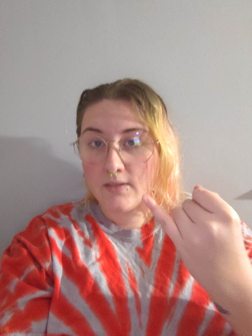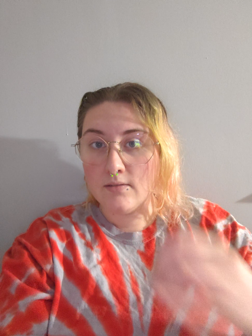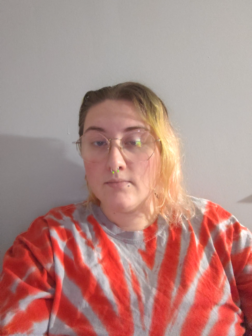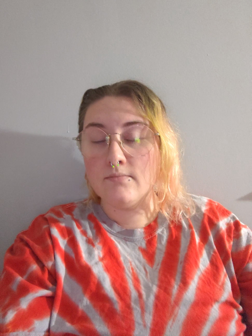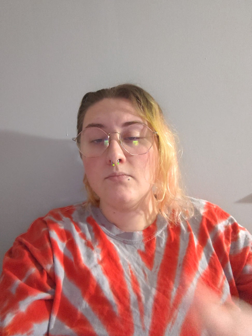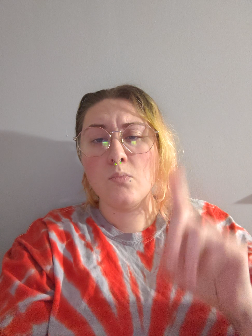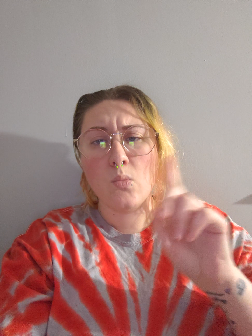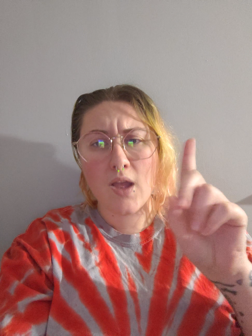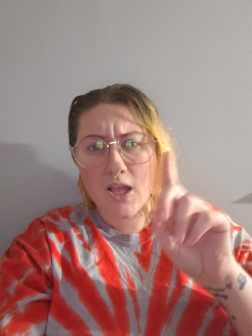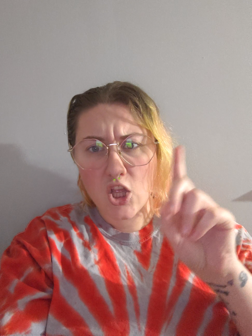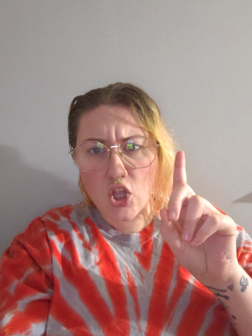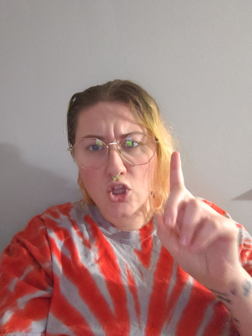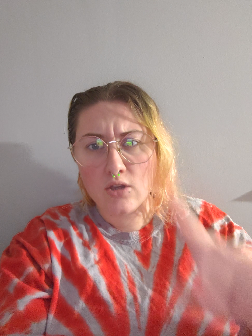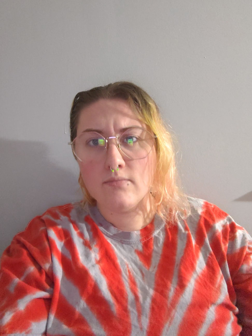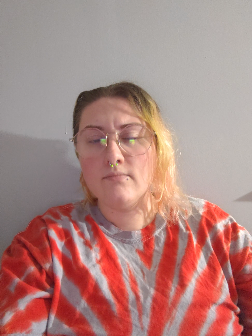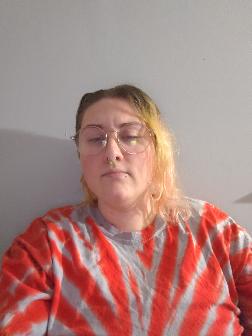where